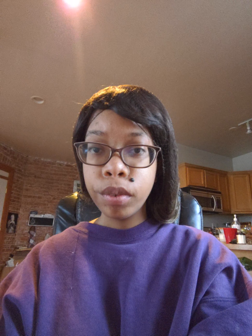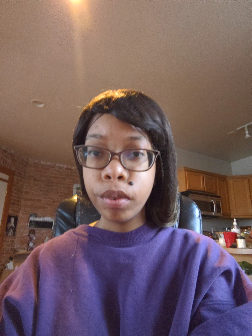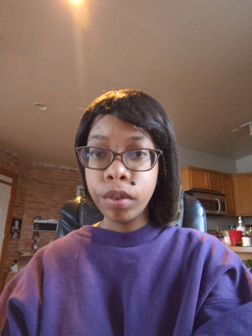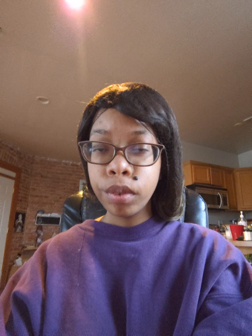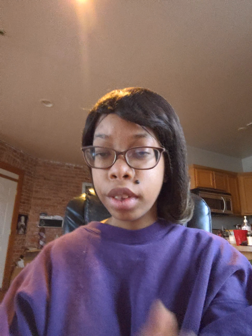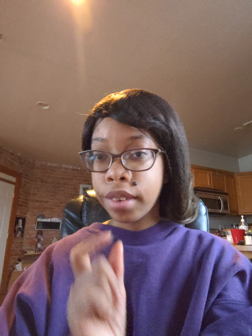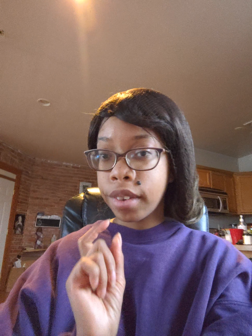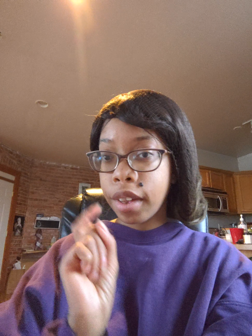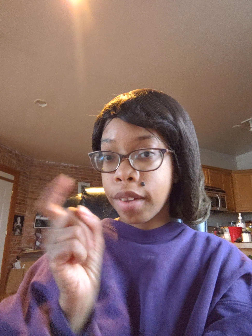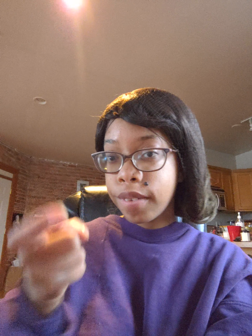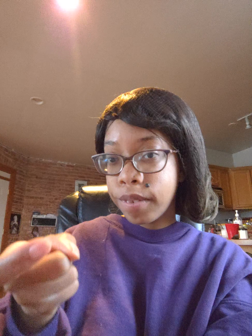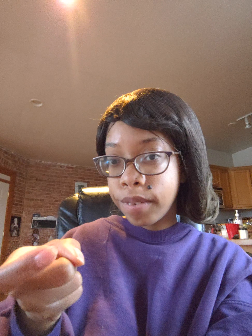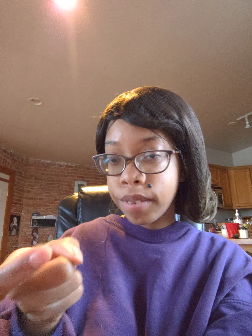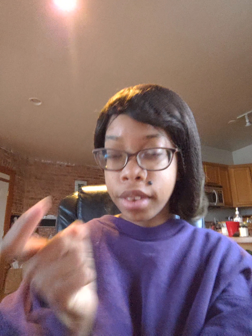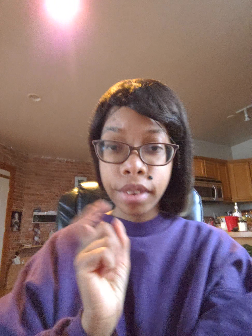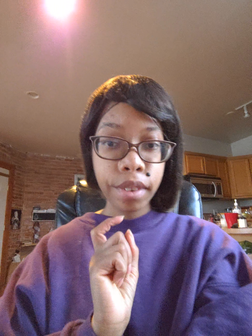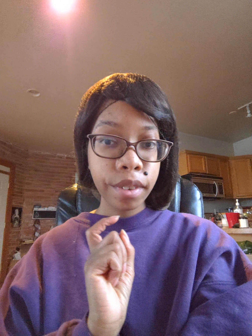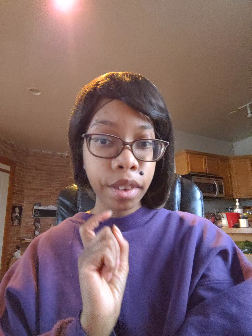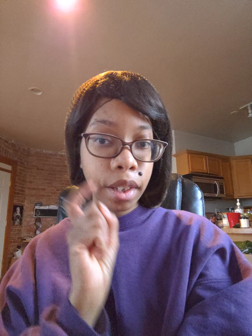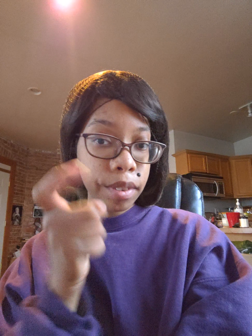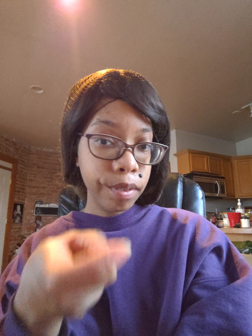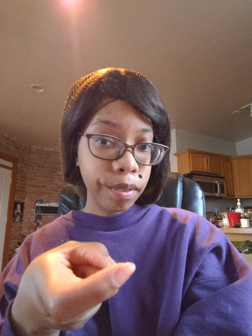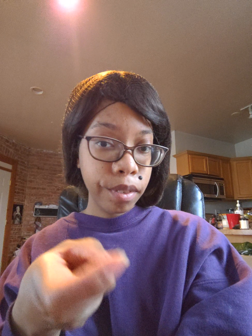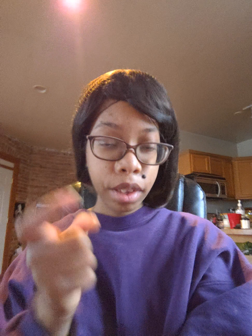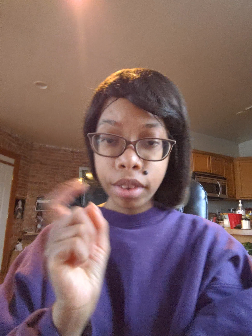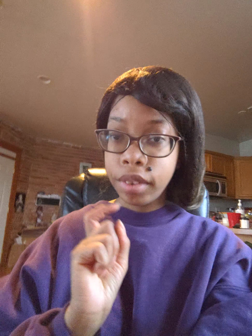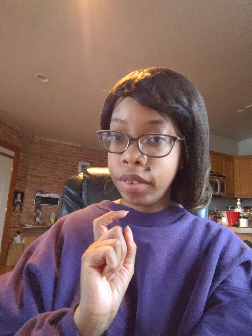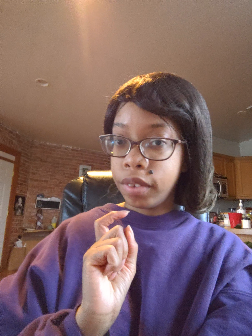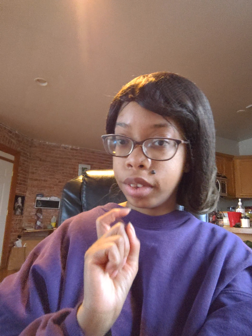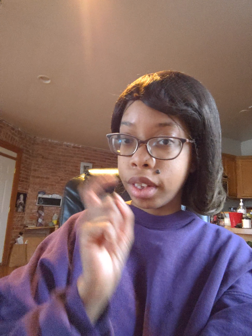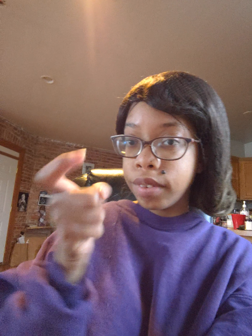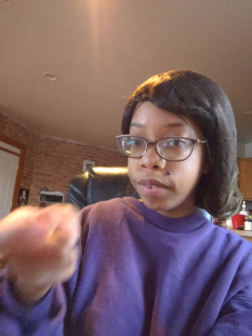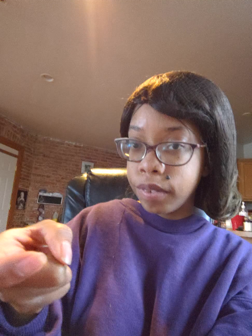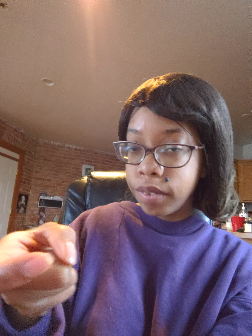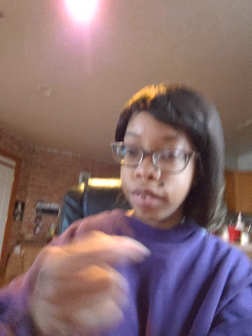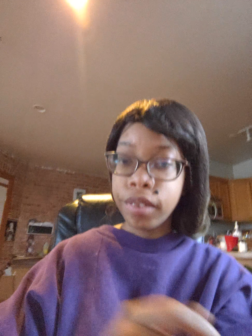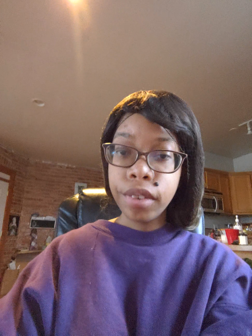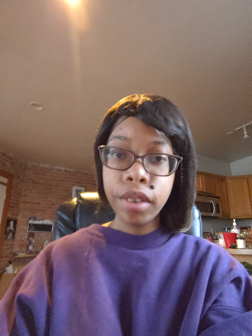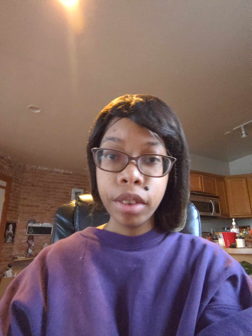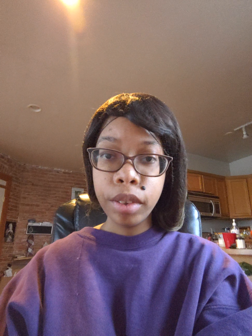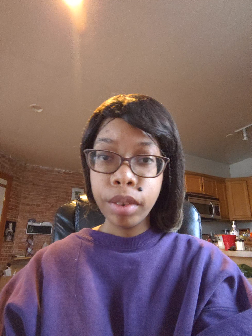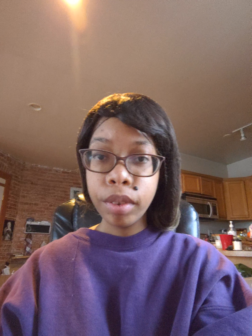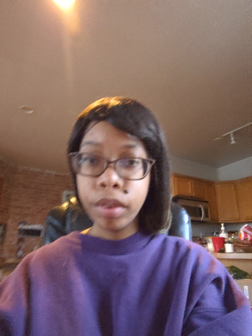gift